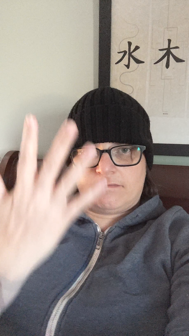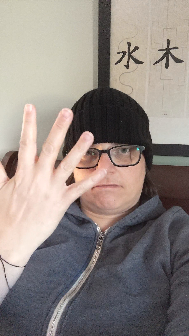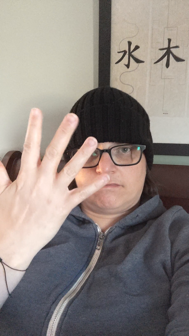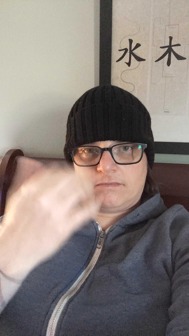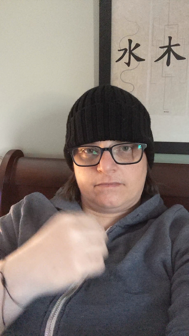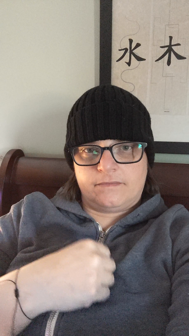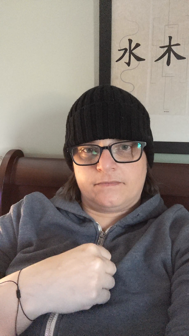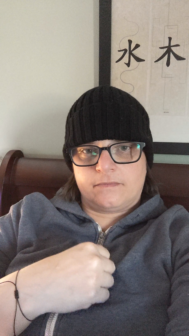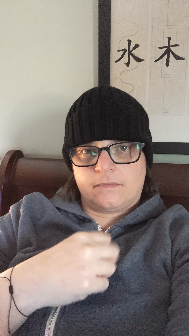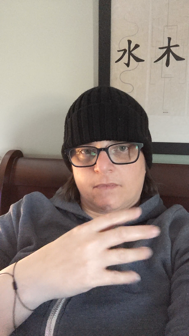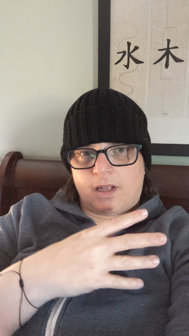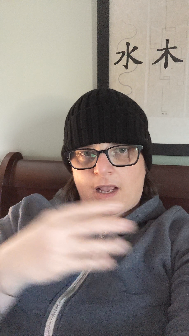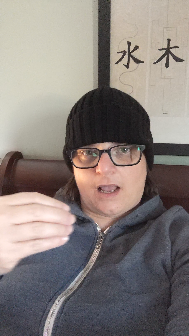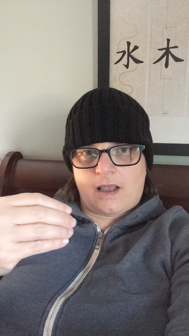and